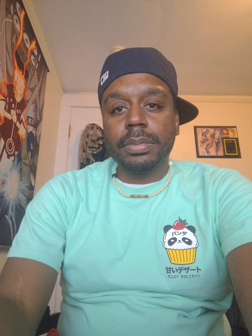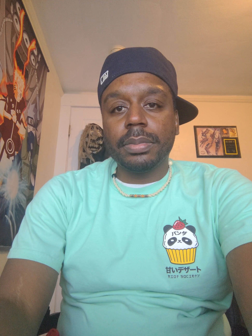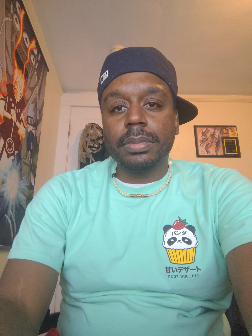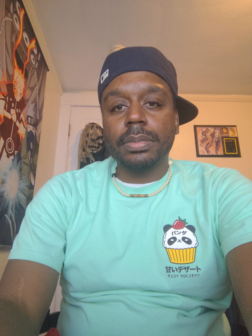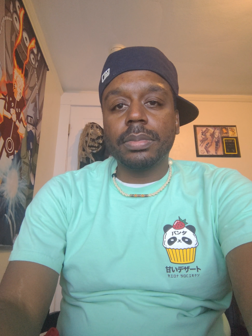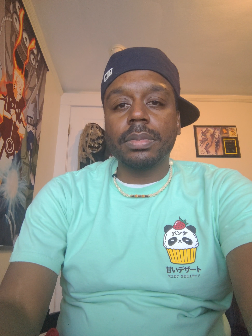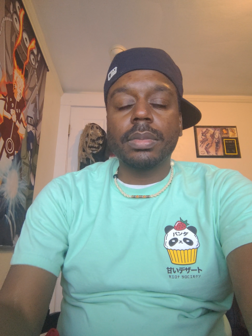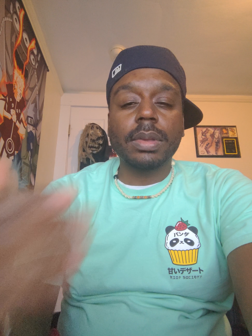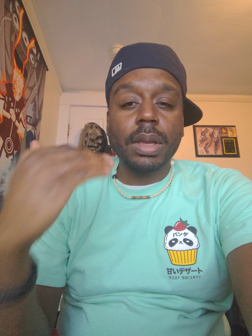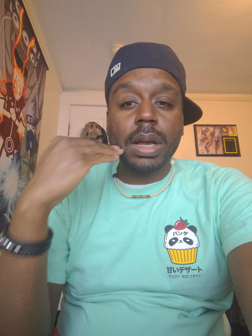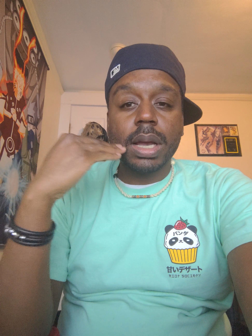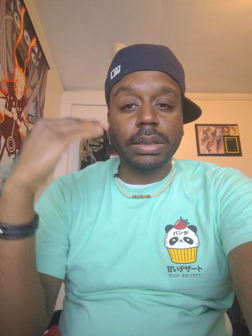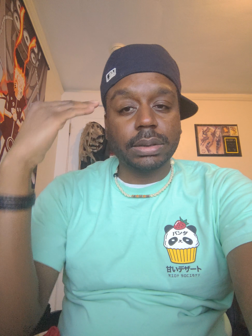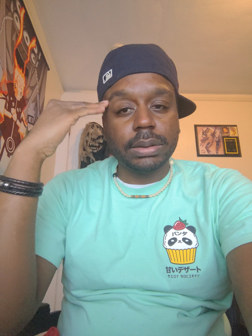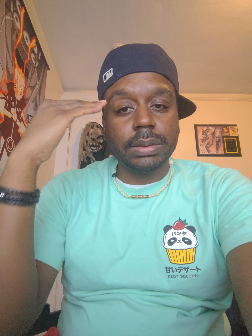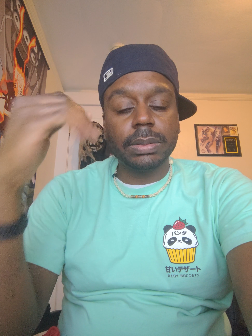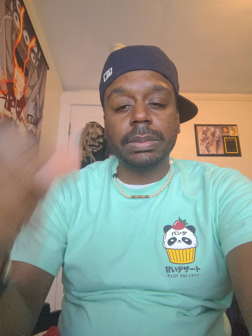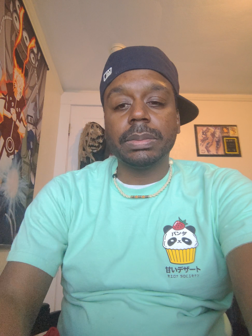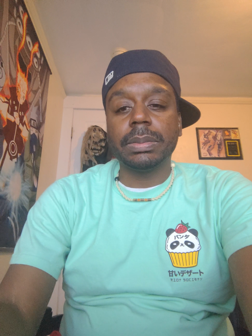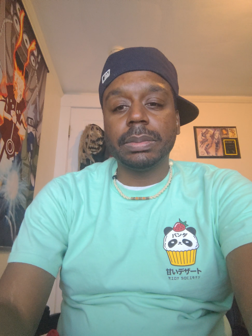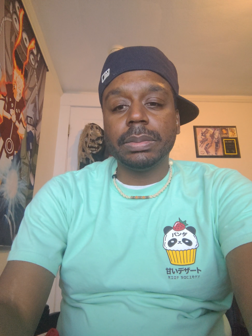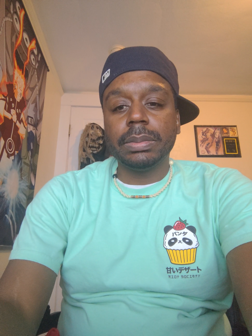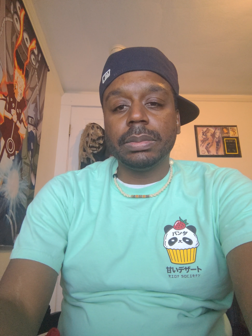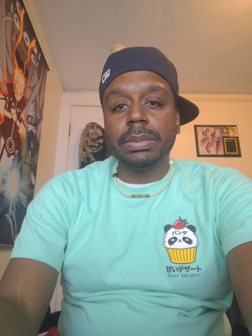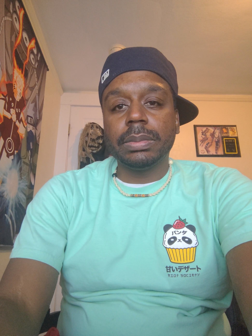head